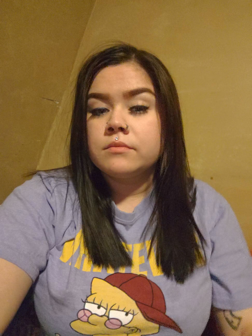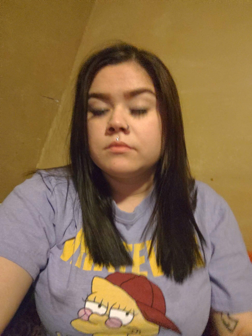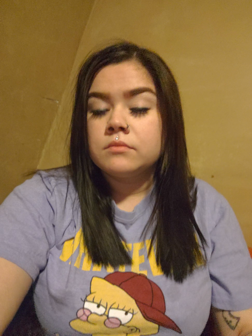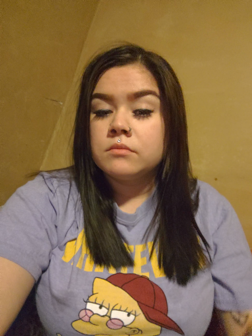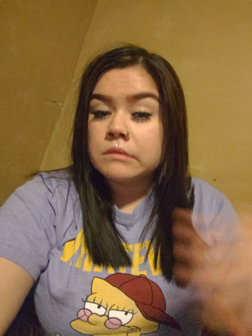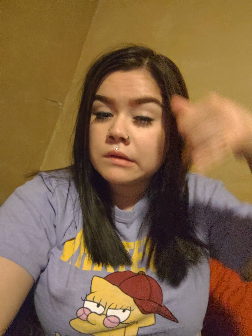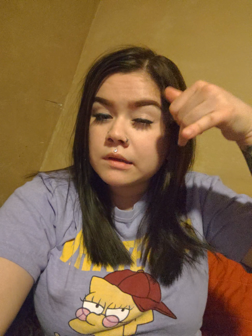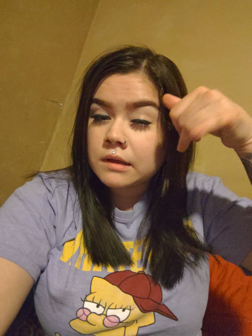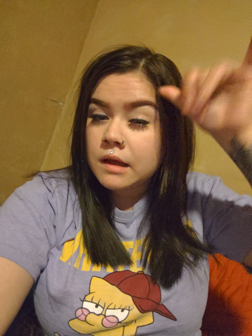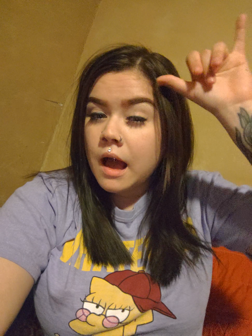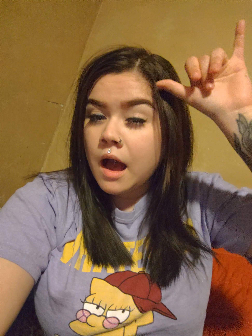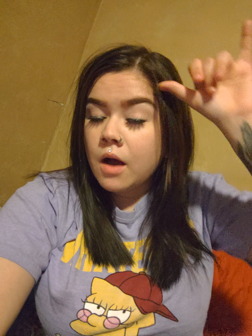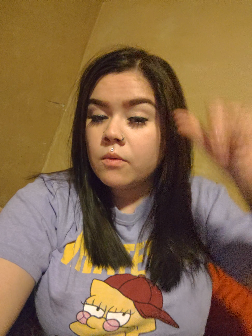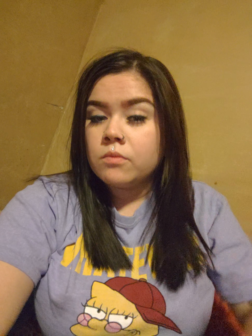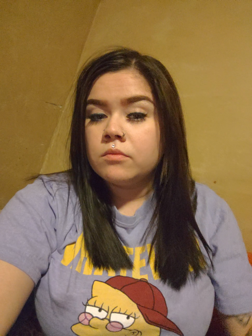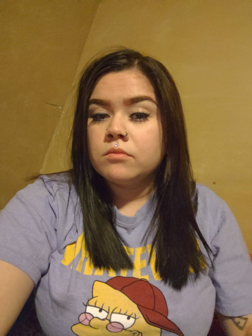cow